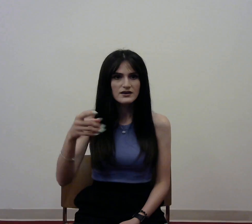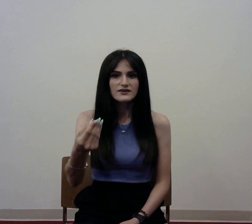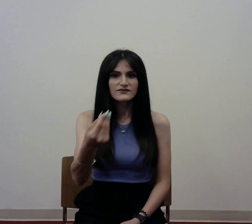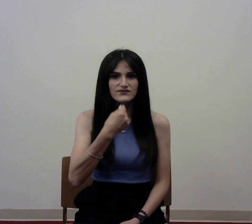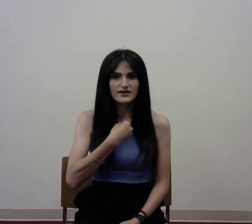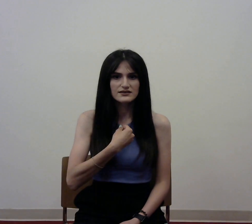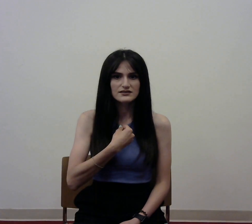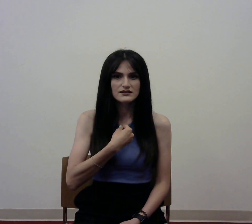vermək